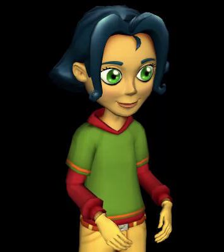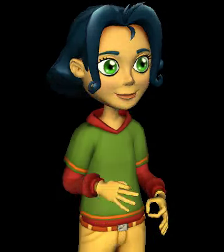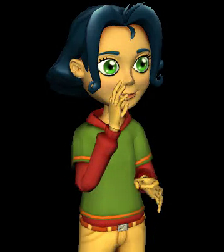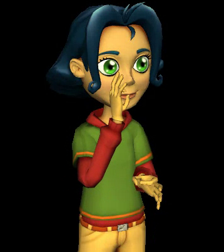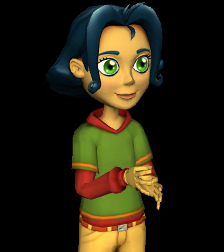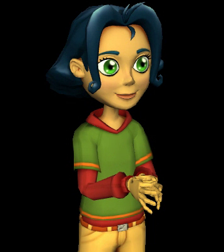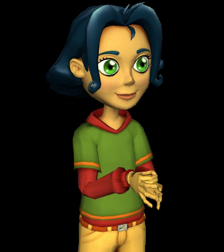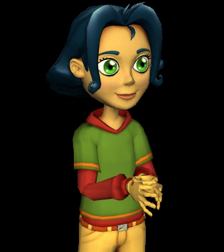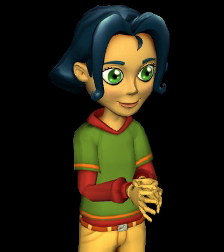حبة عنب